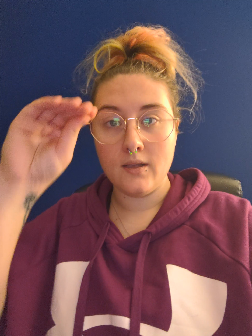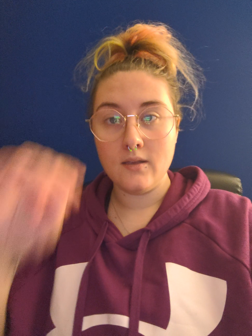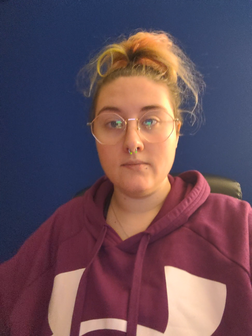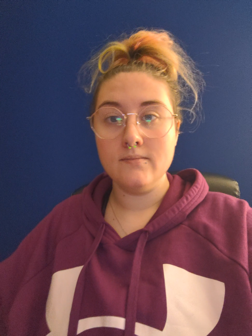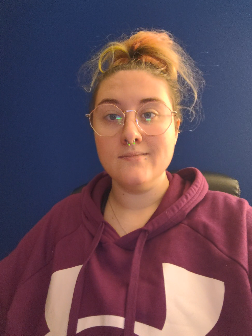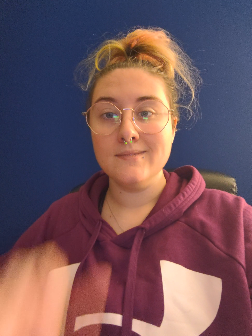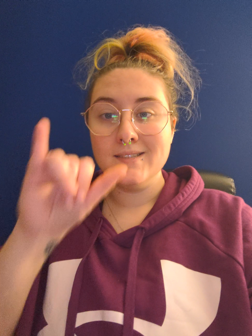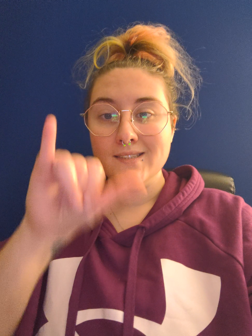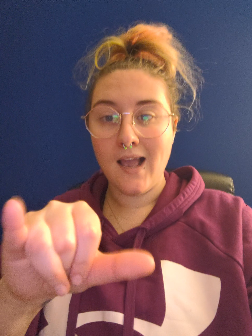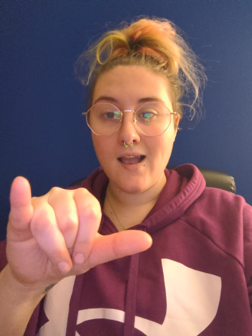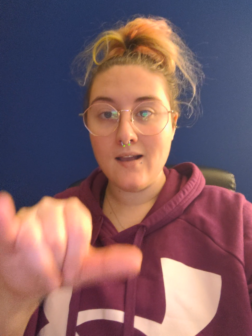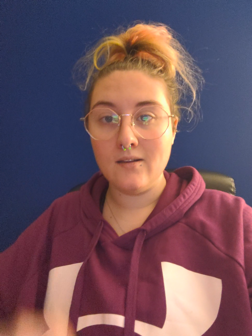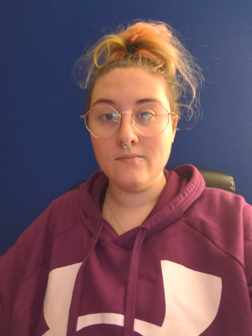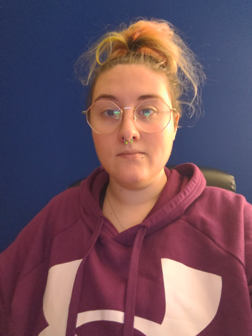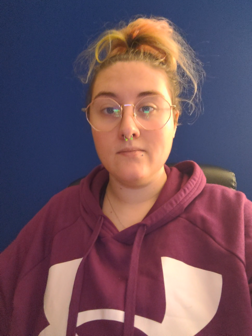stay